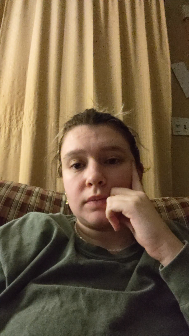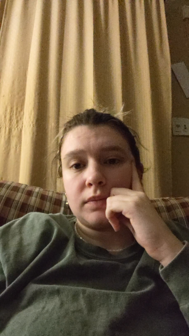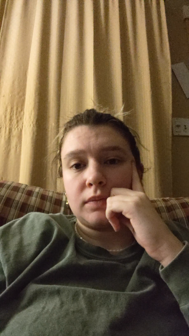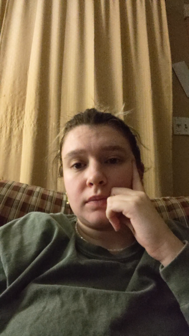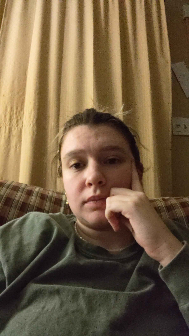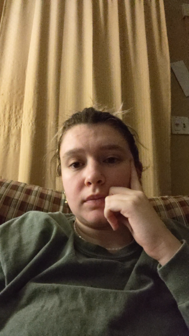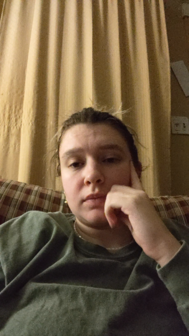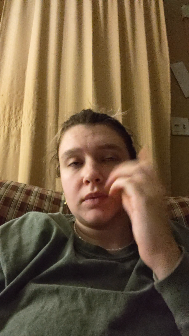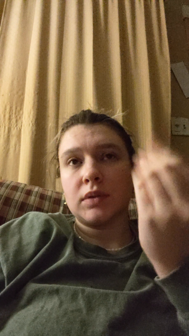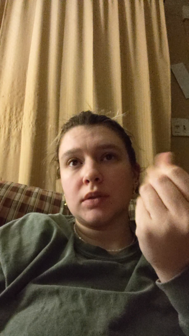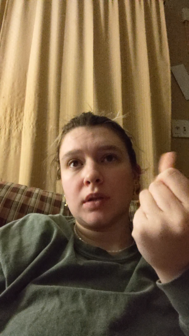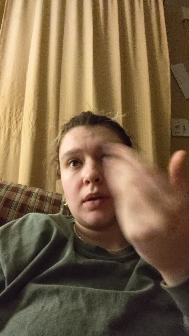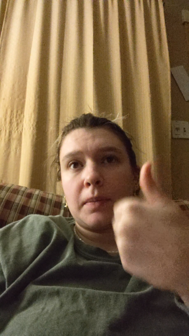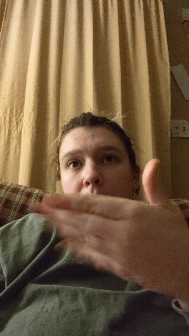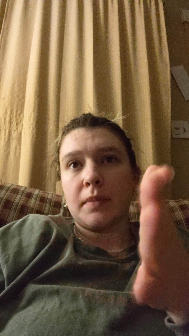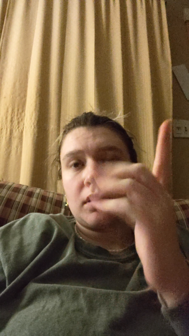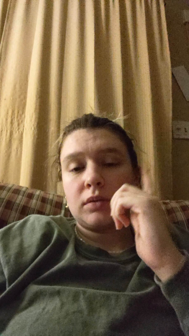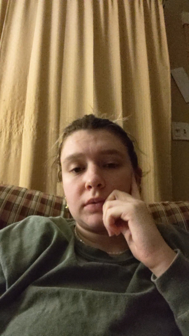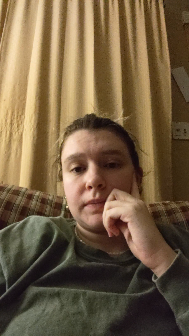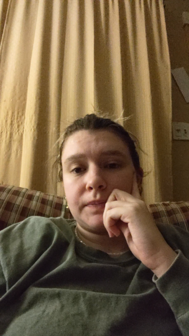sandbox